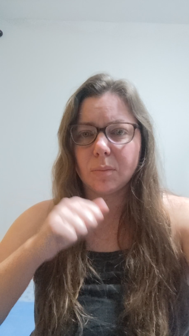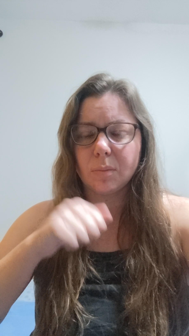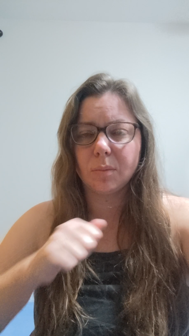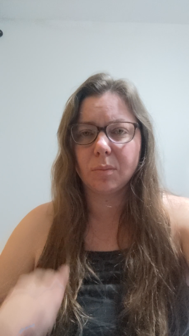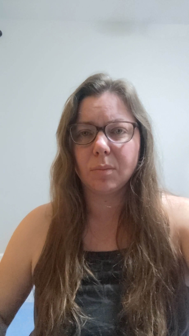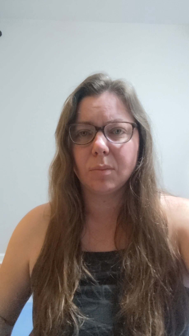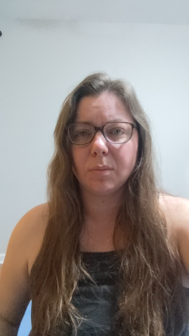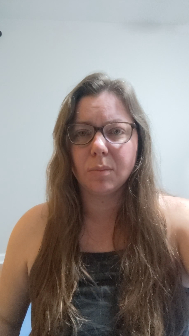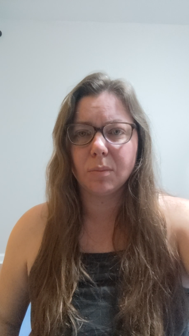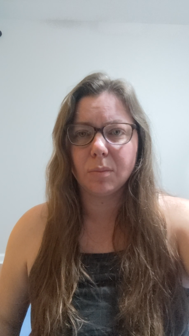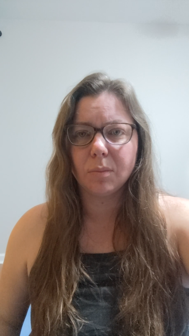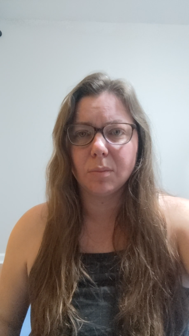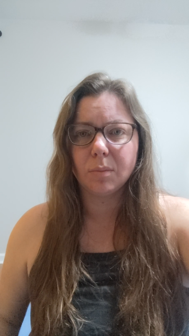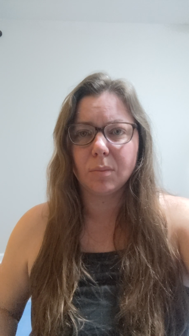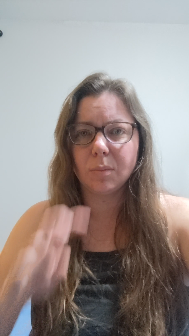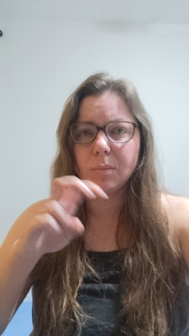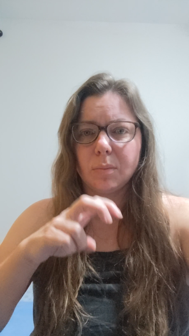potato